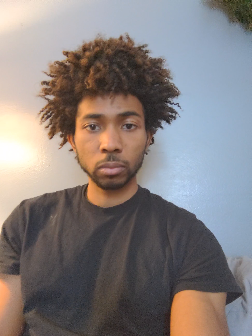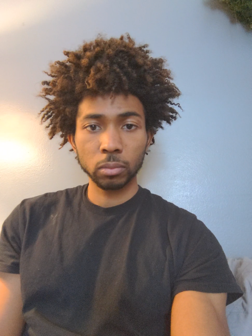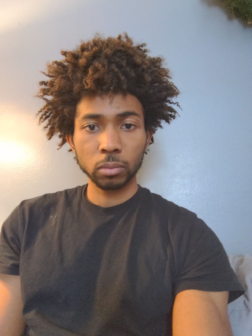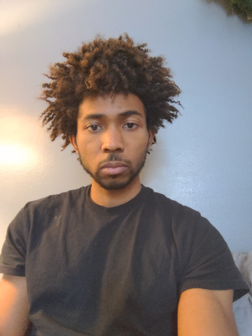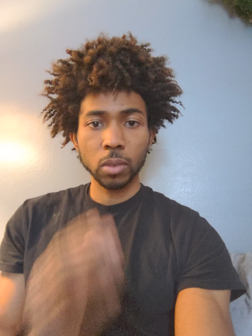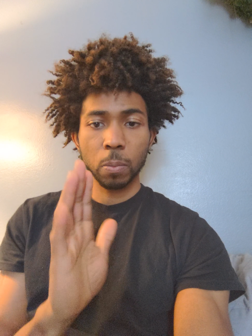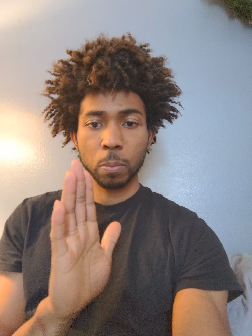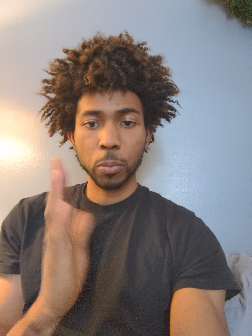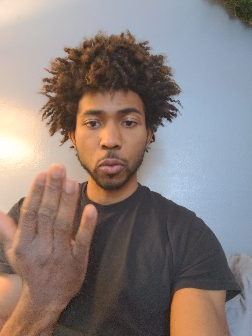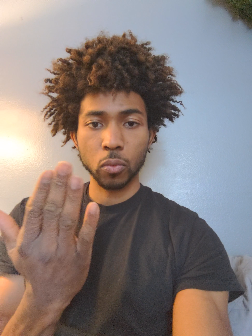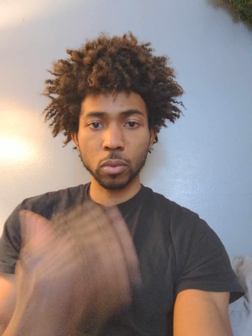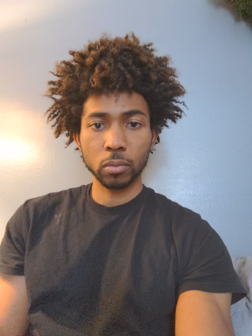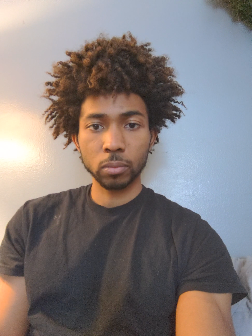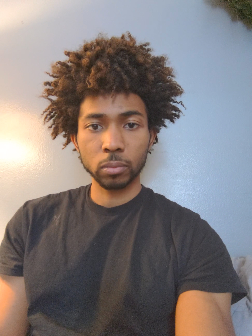book